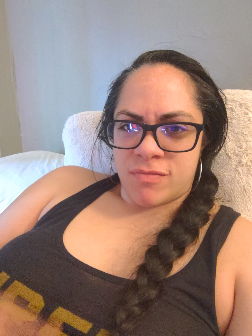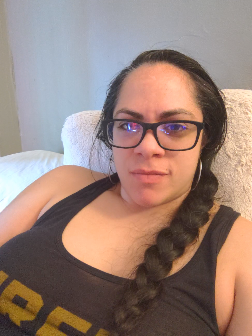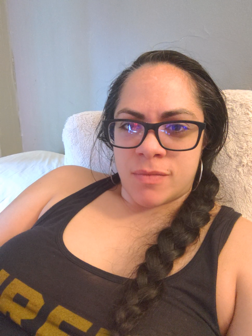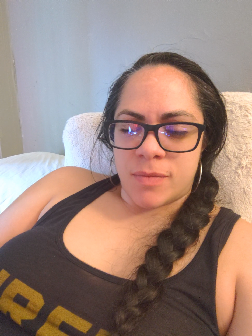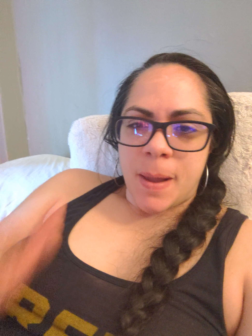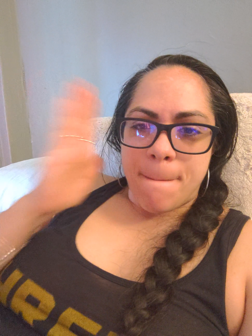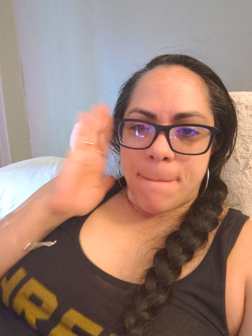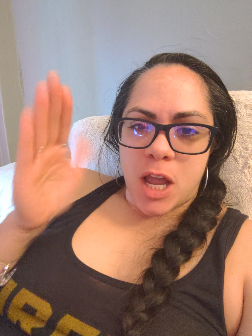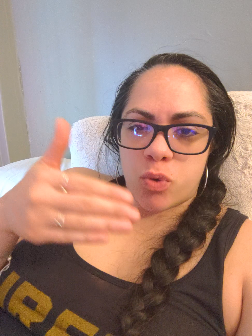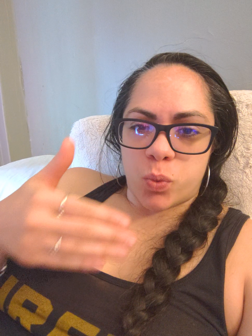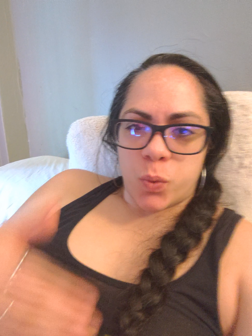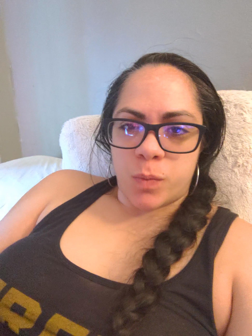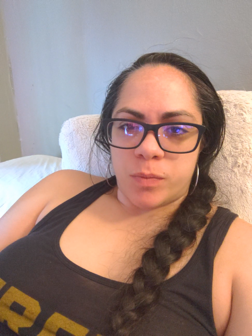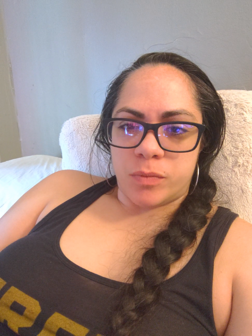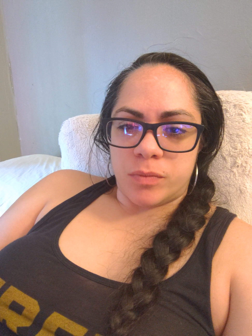bedroom